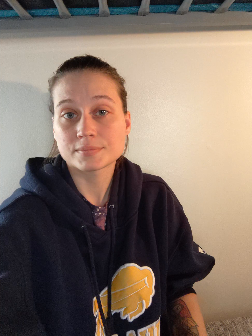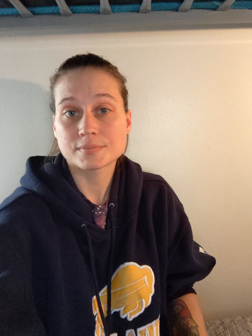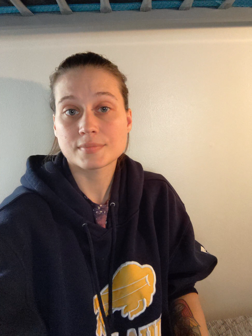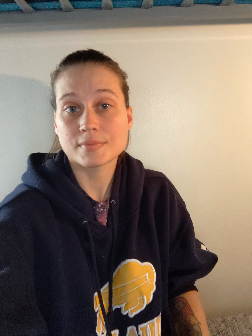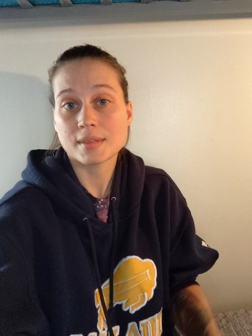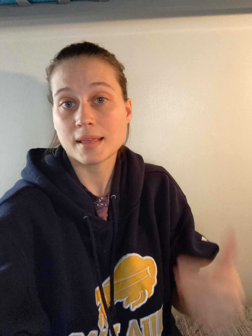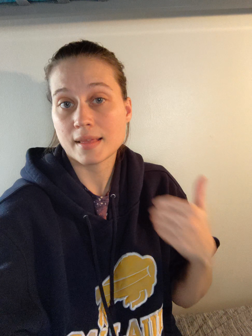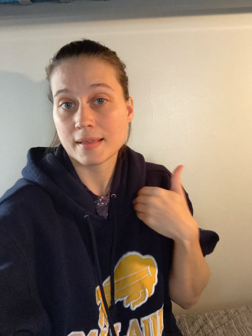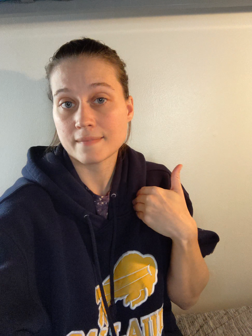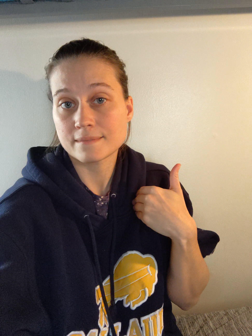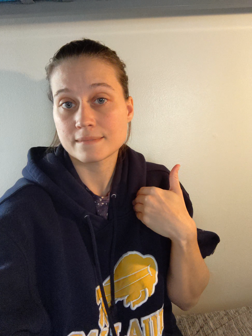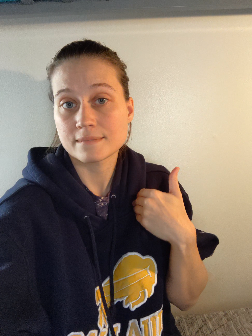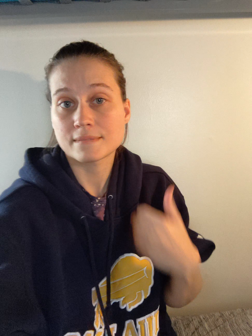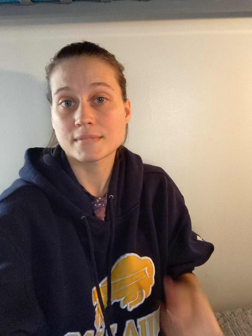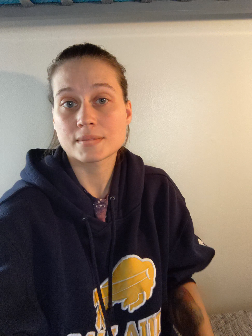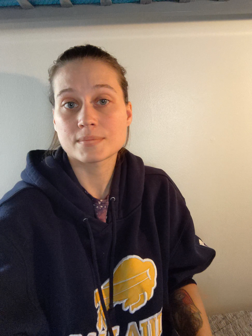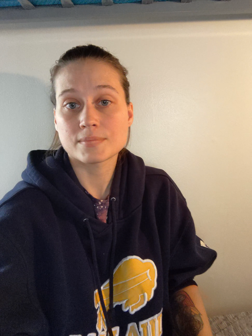have